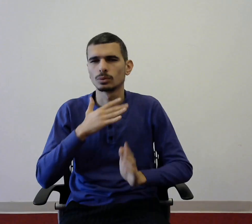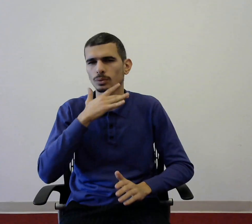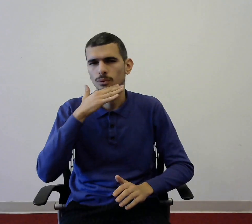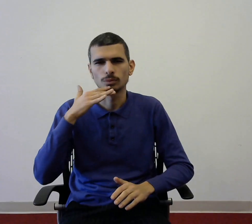çox